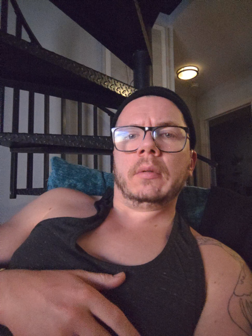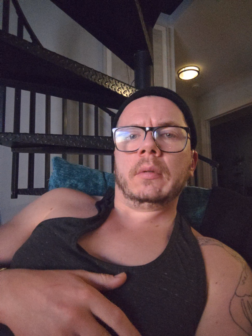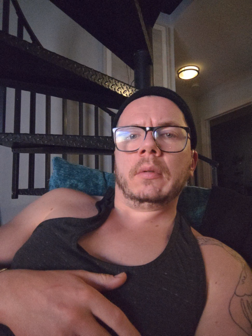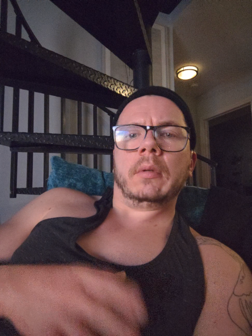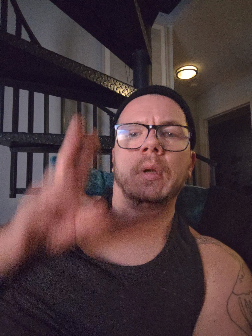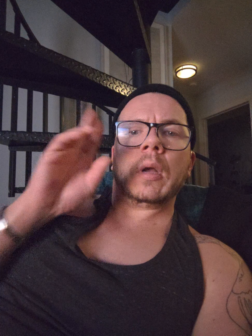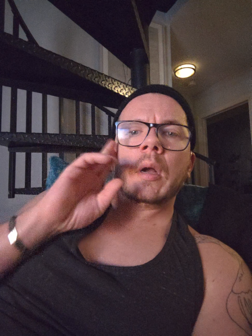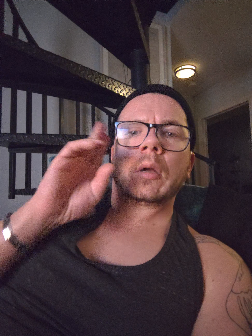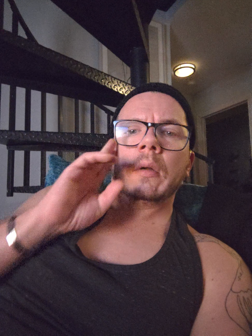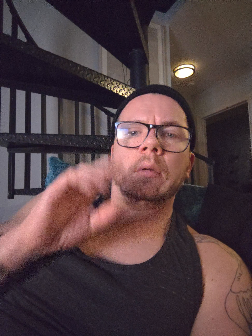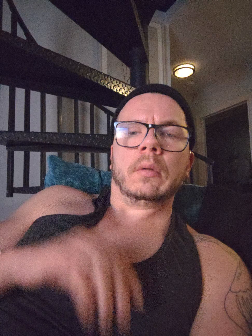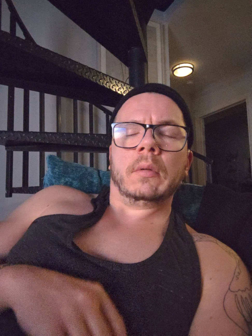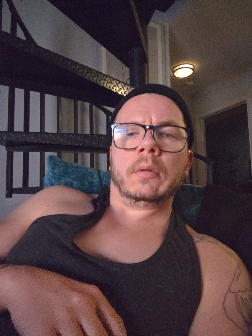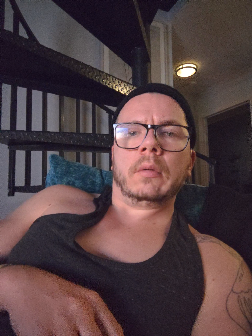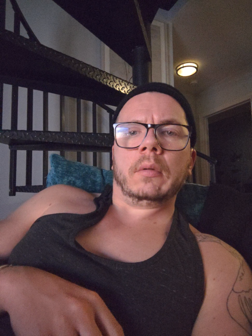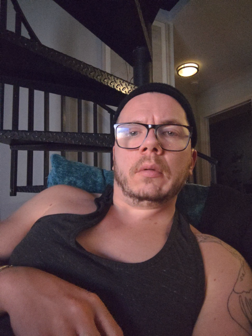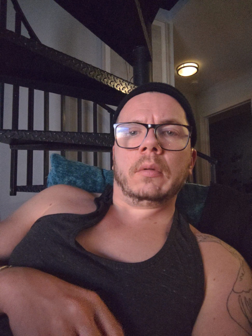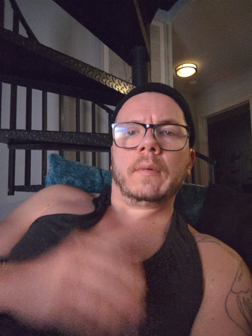uncle